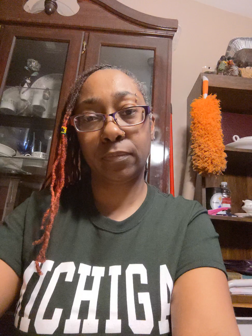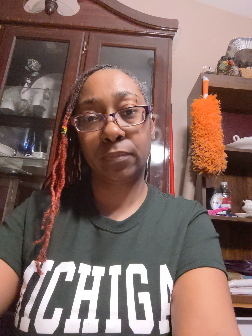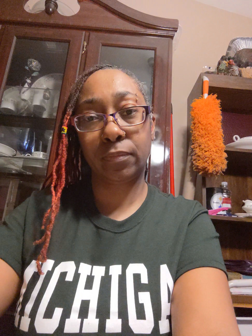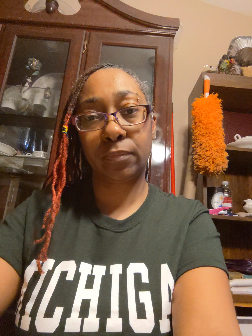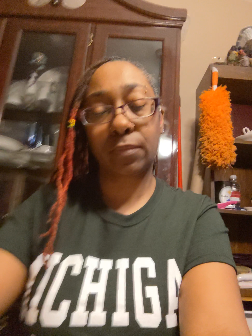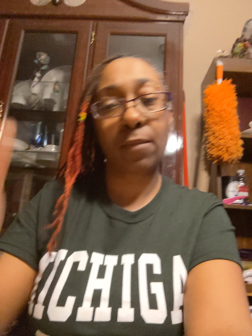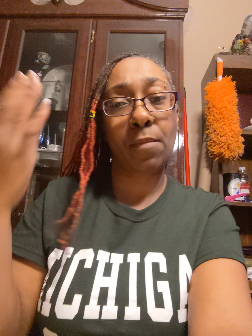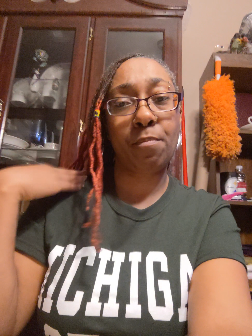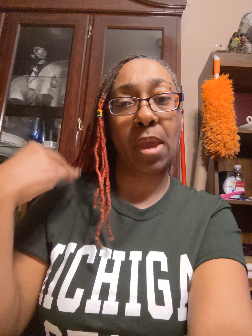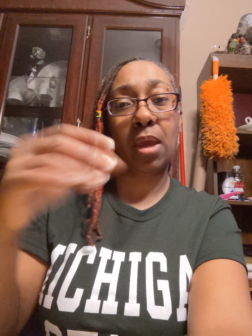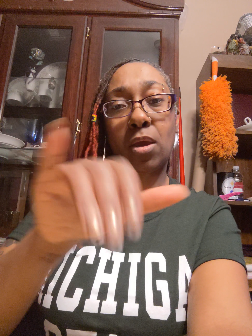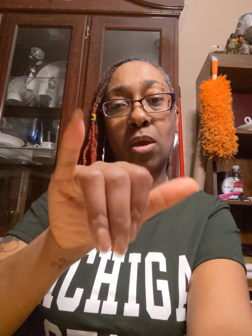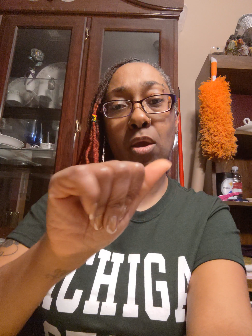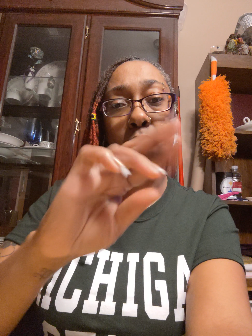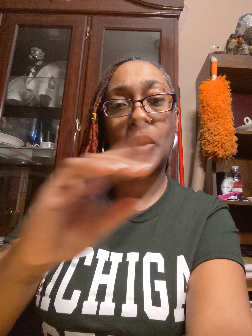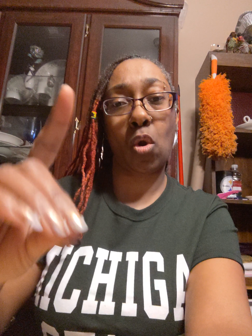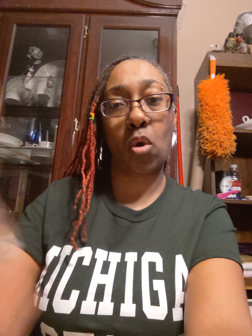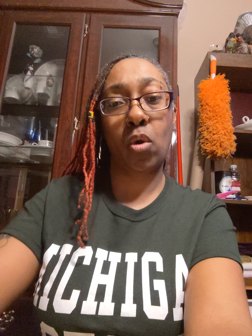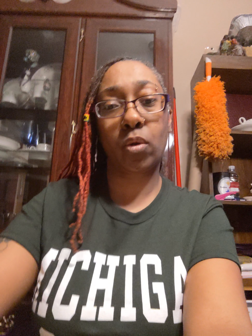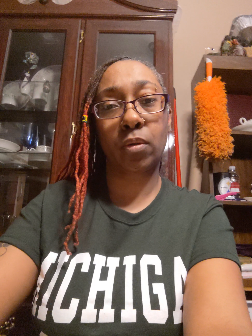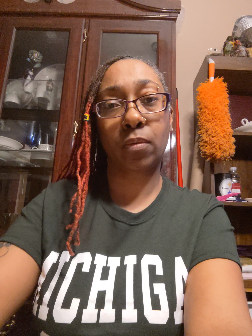backyard